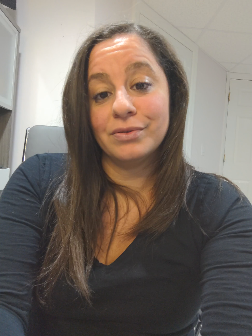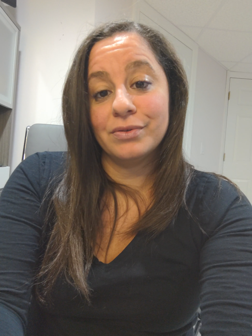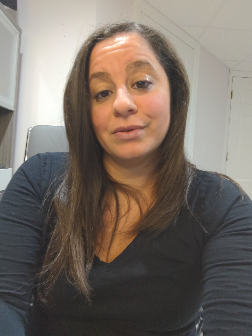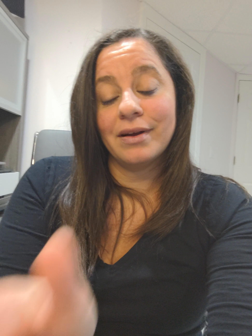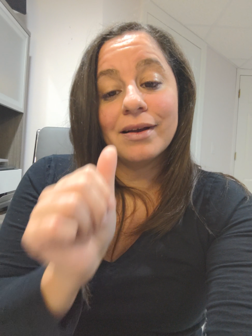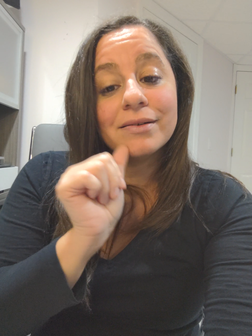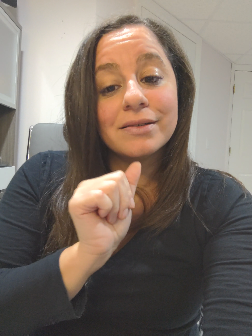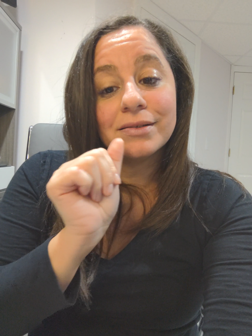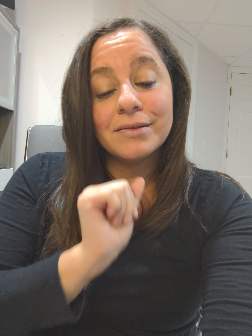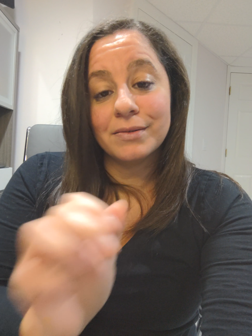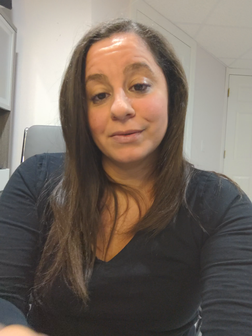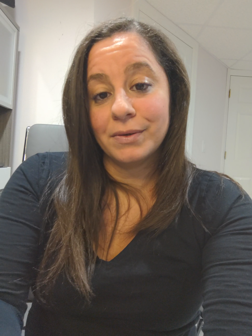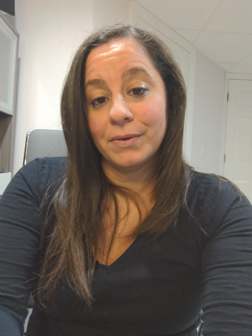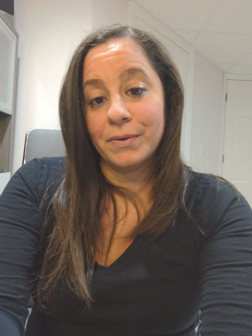aunt